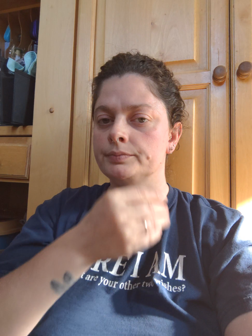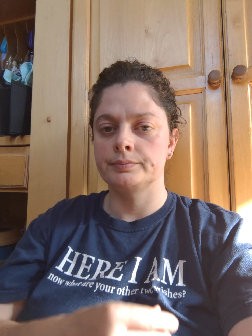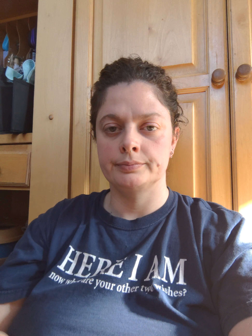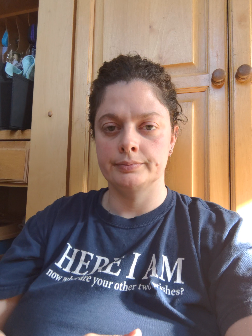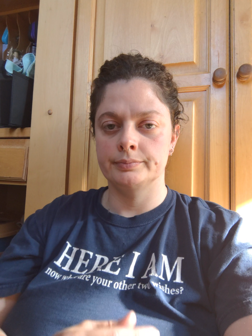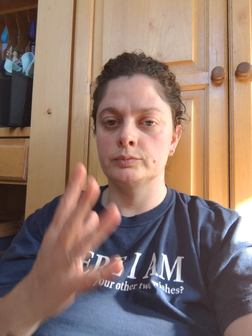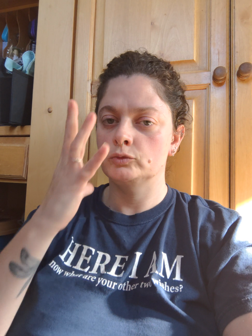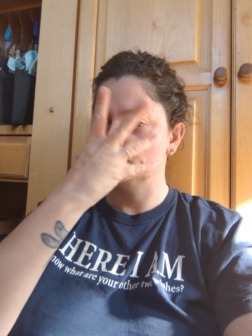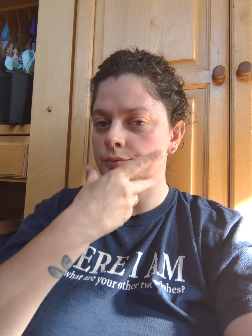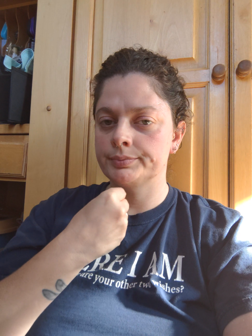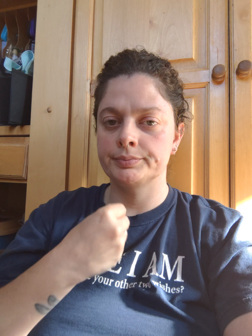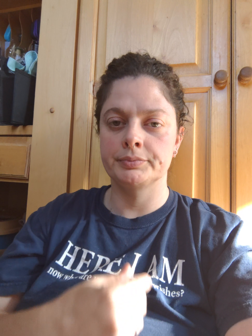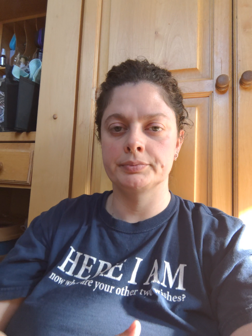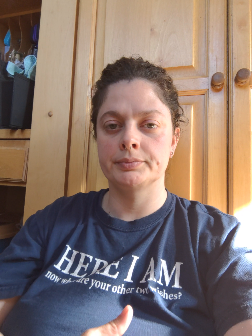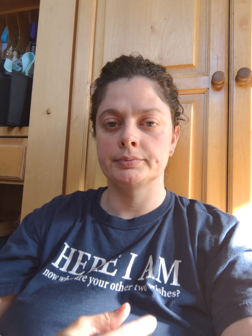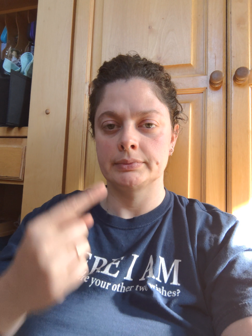pretty